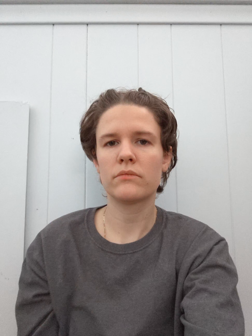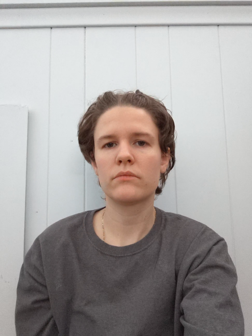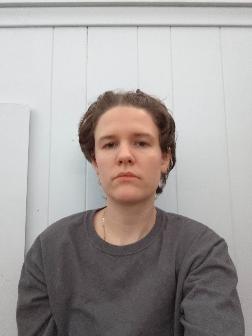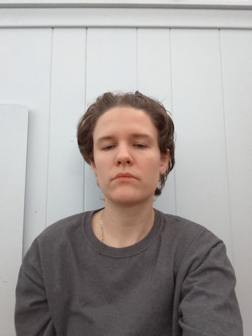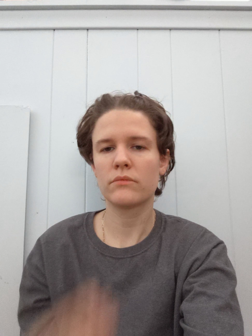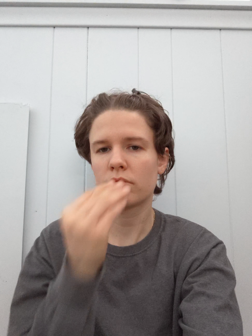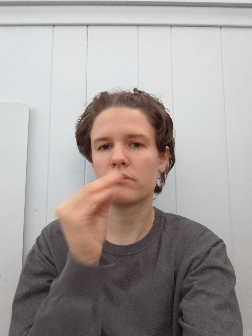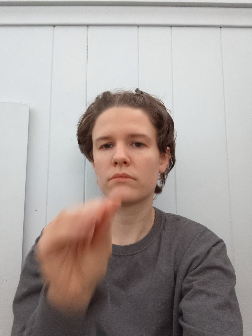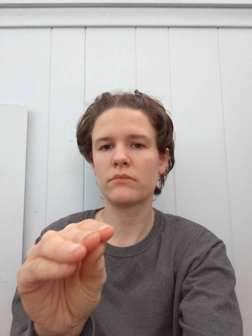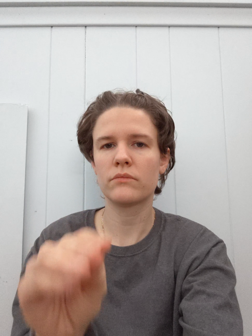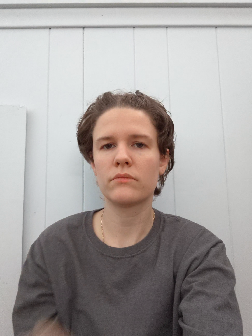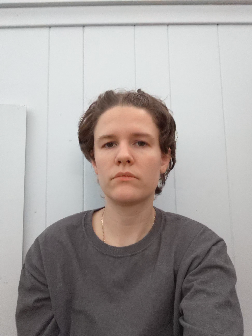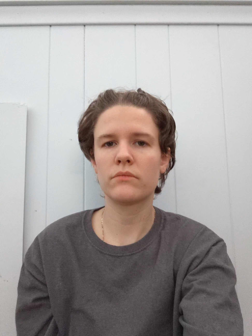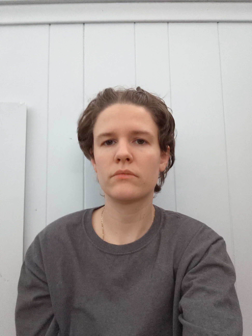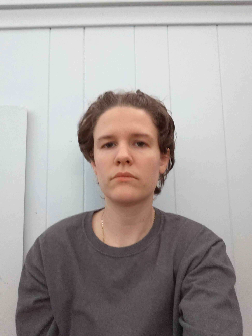kiss